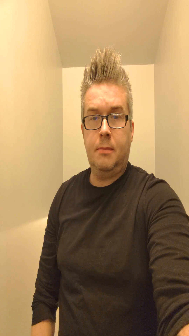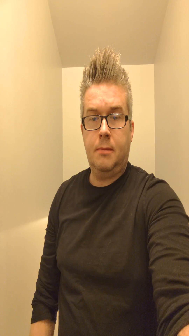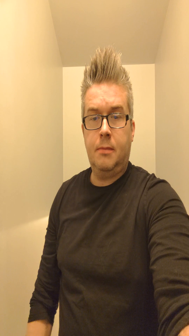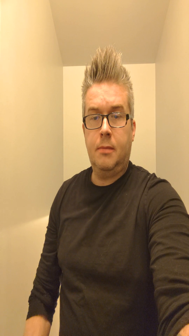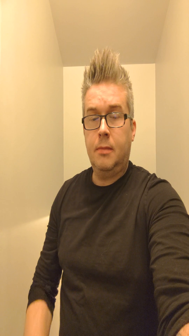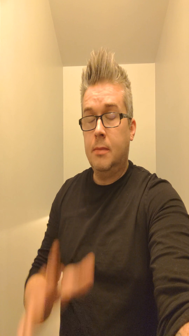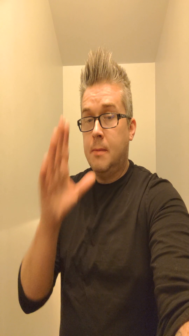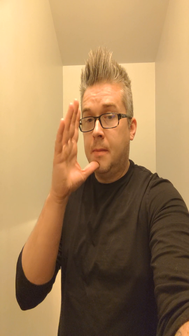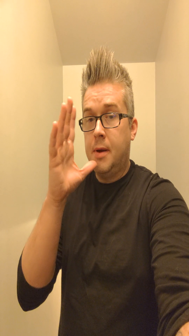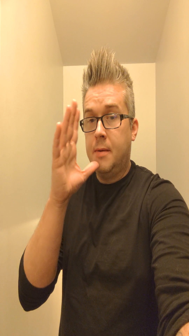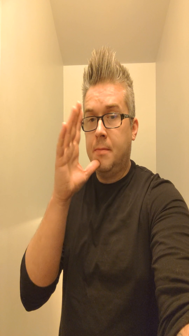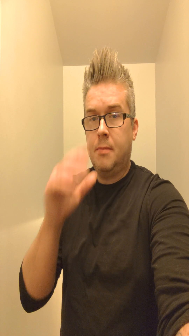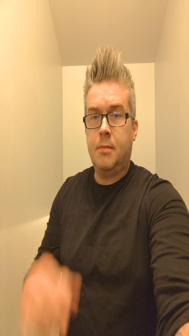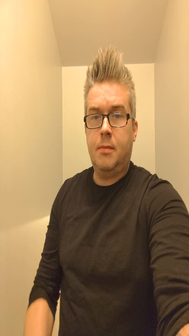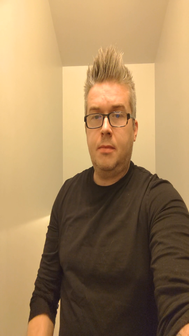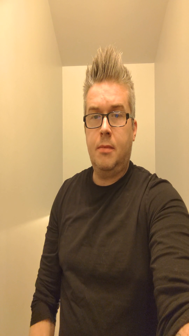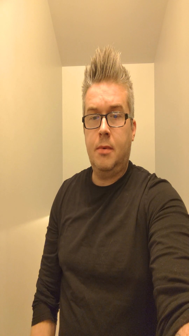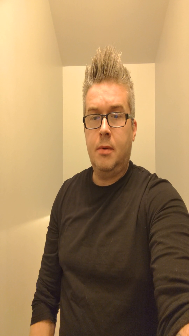mom